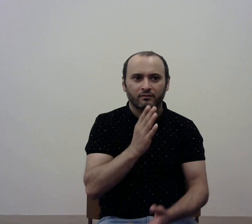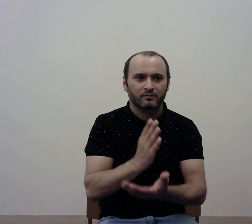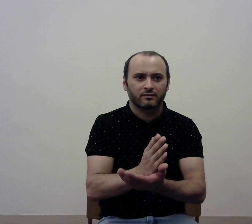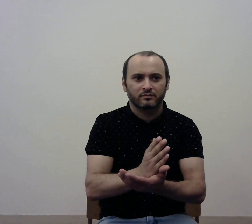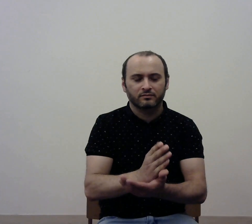var